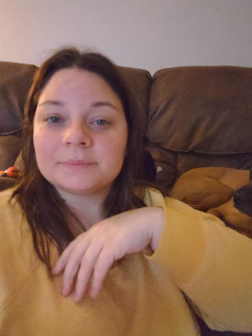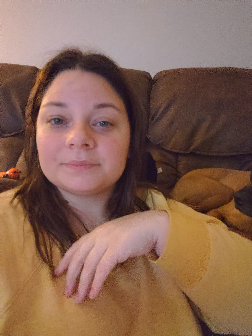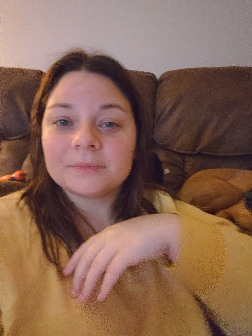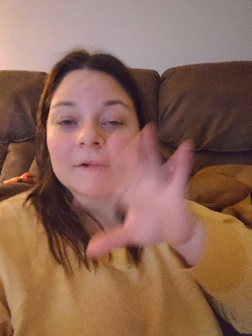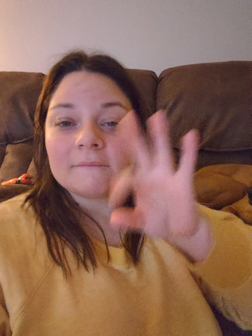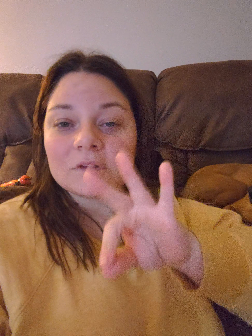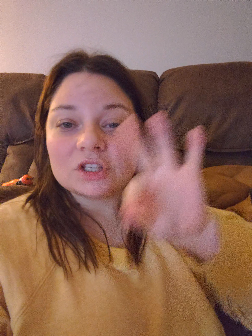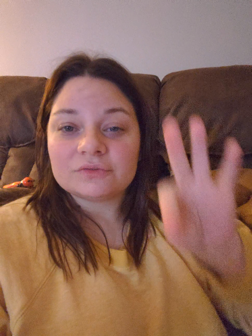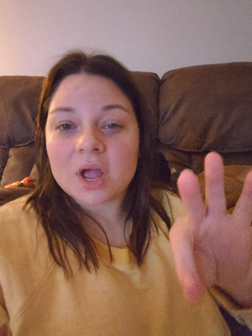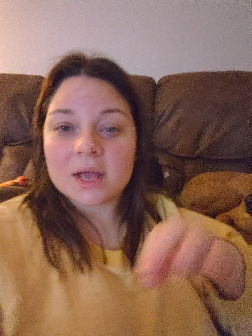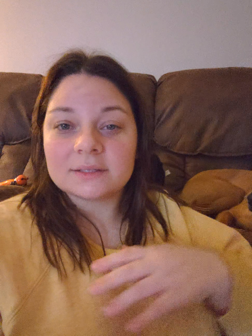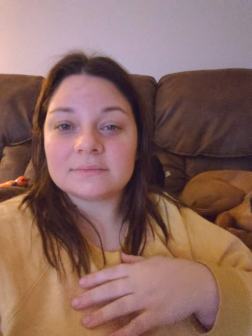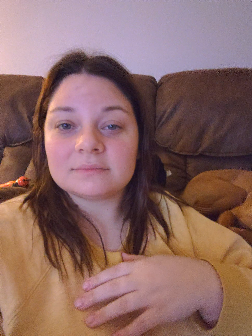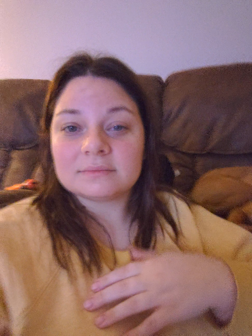french fries